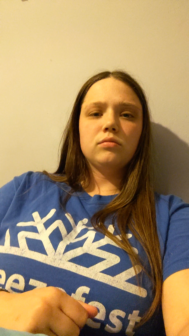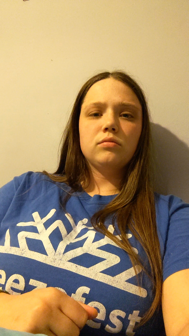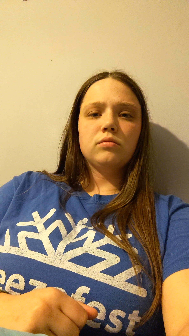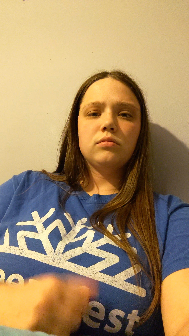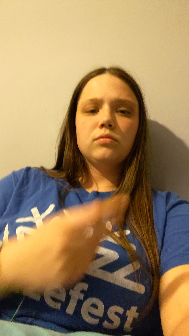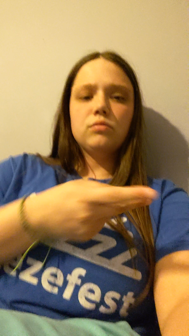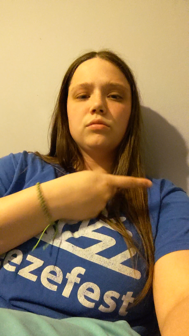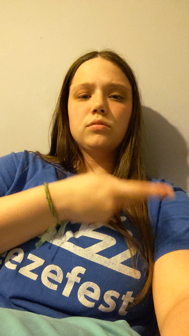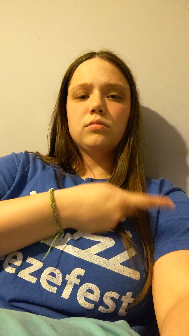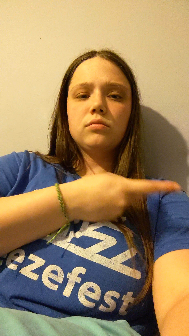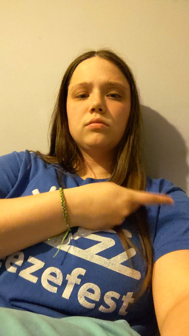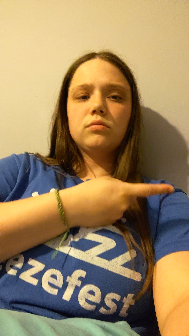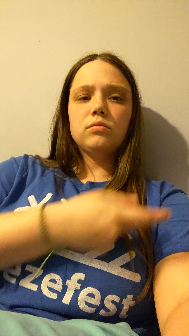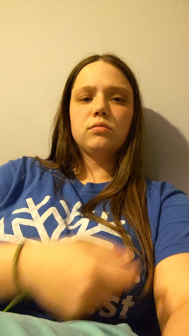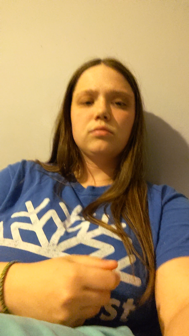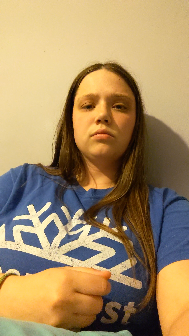sheep